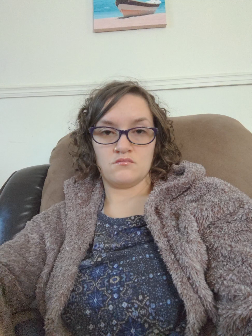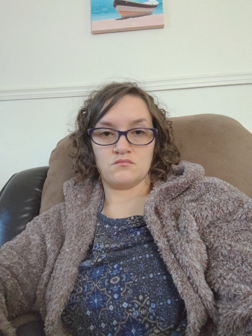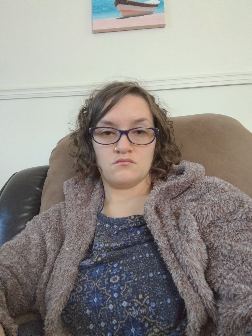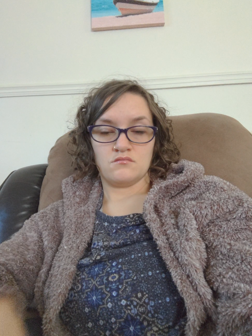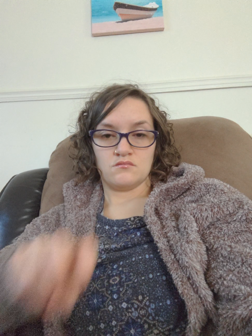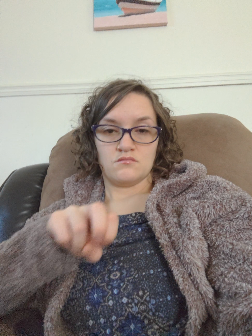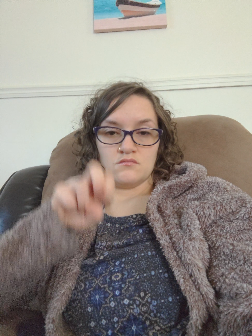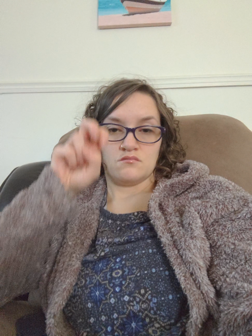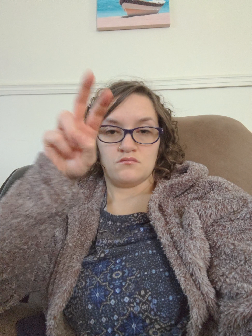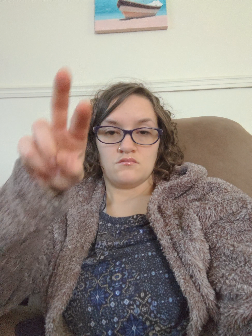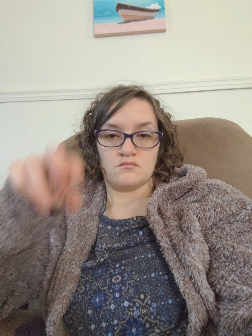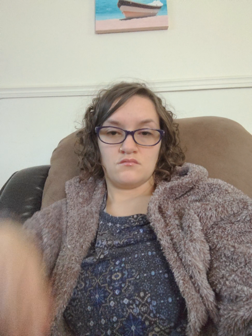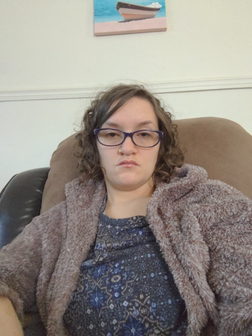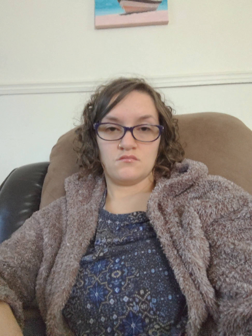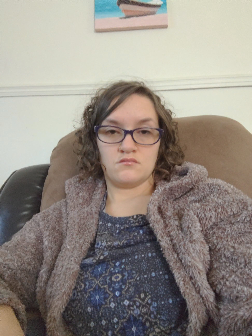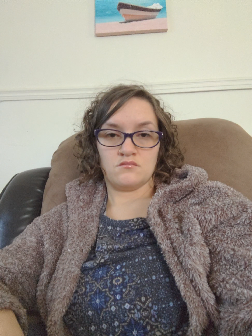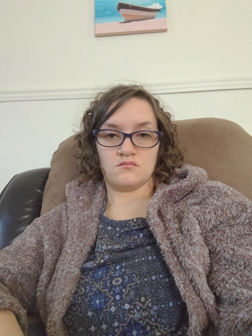jump